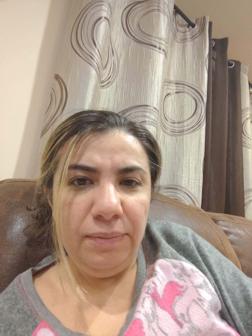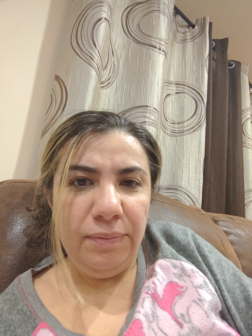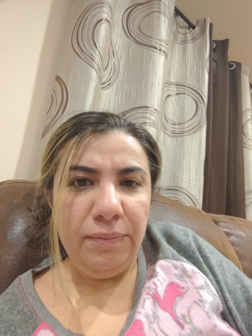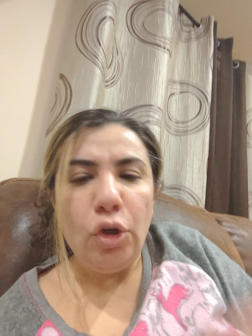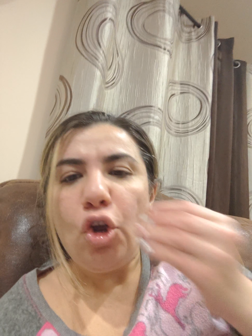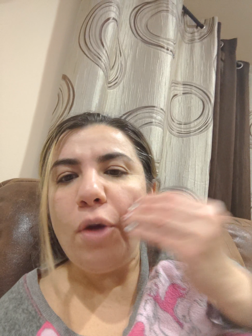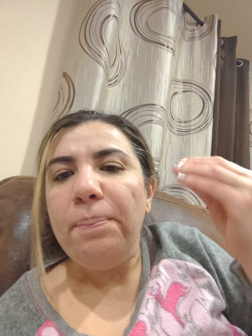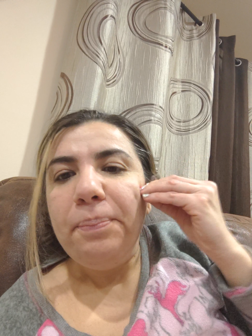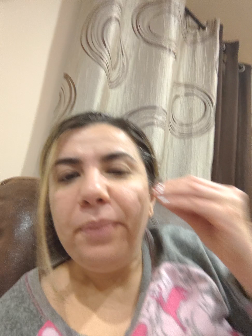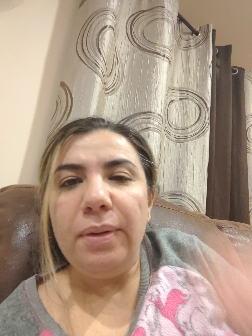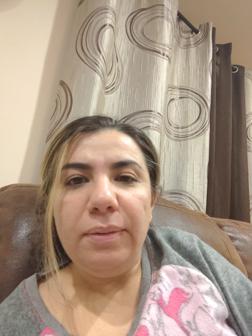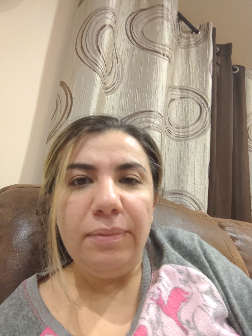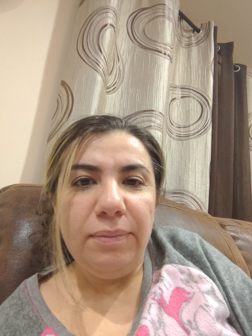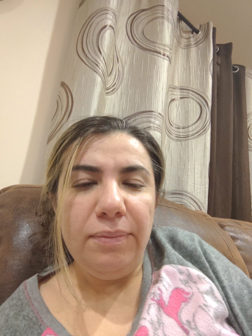home